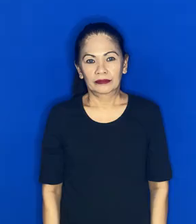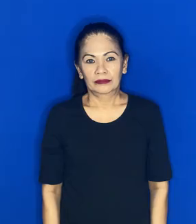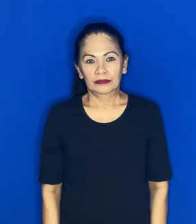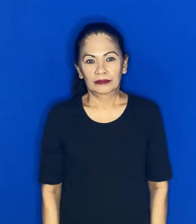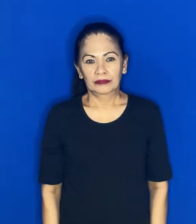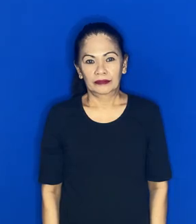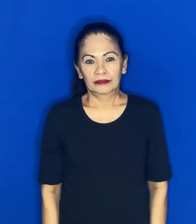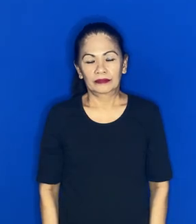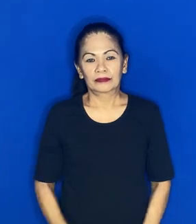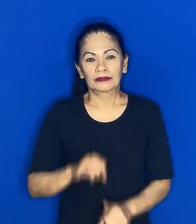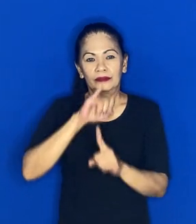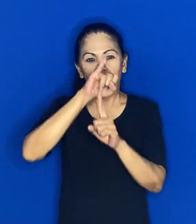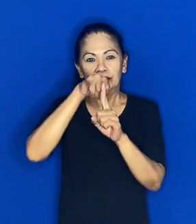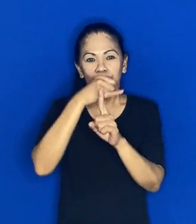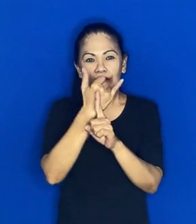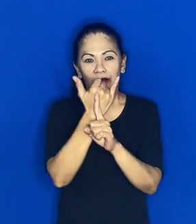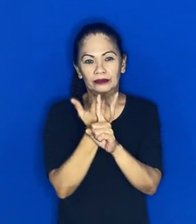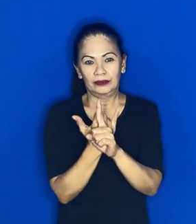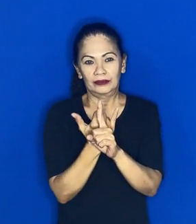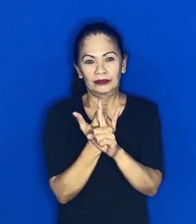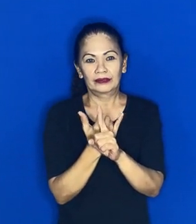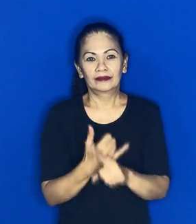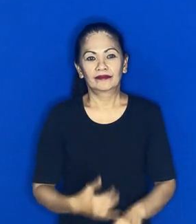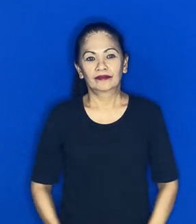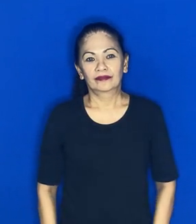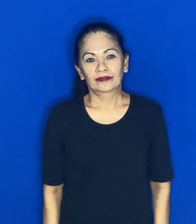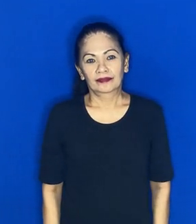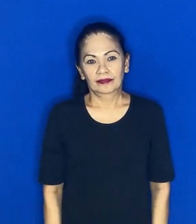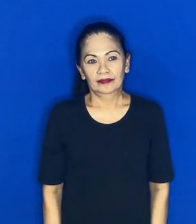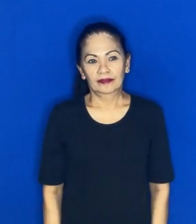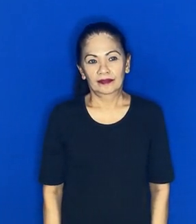july